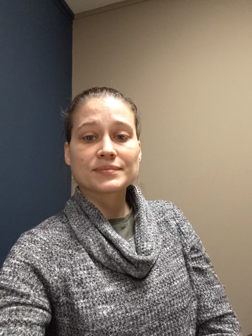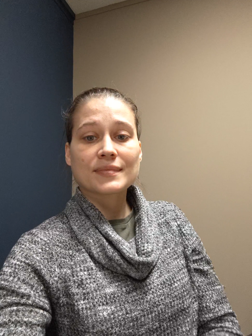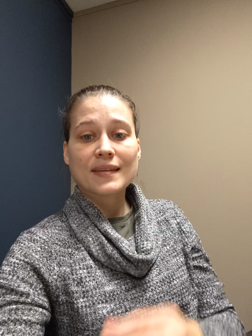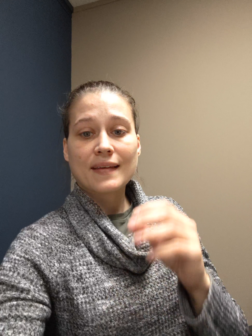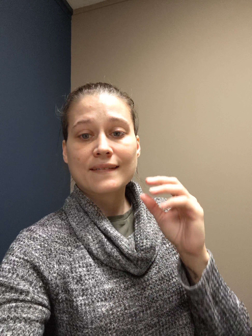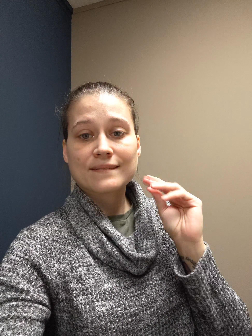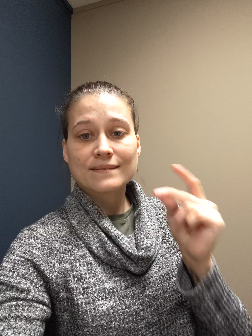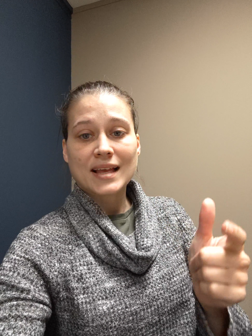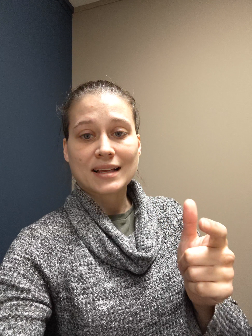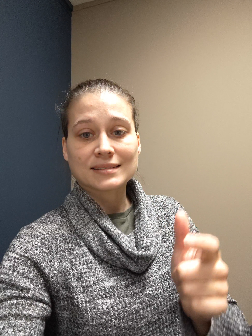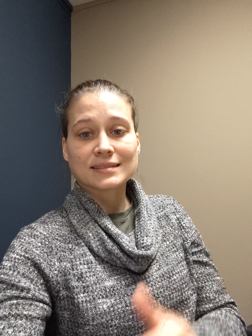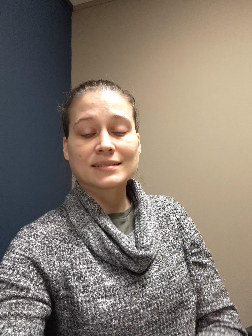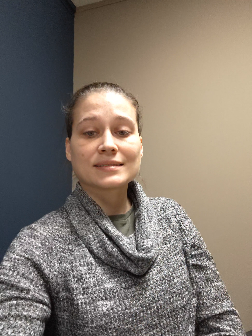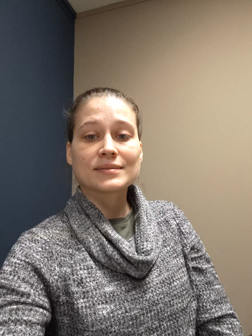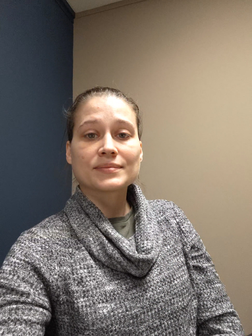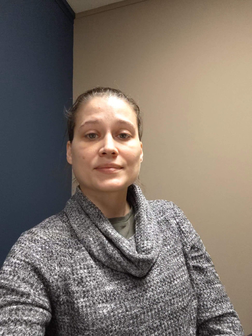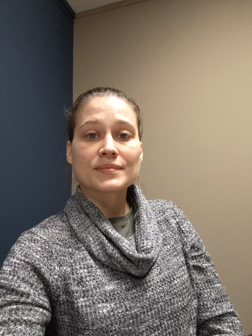fast